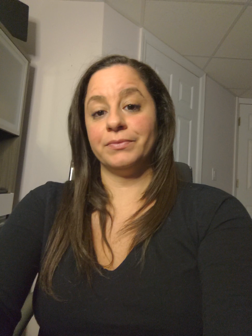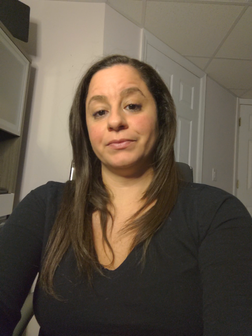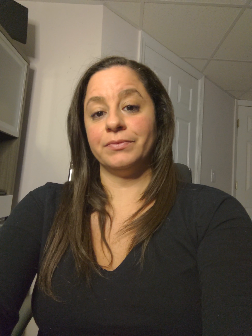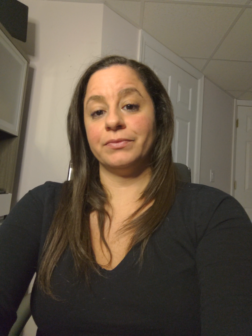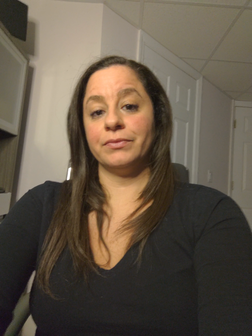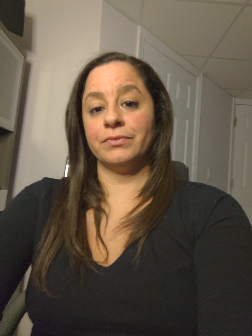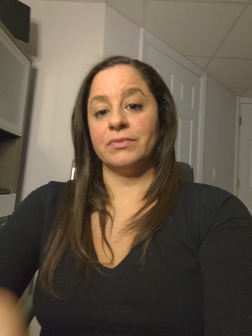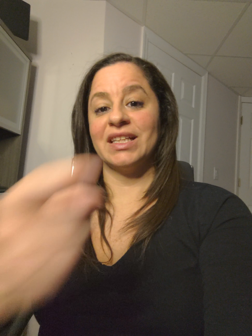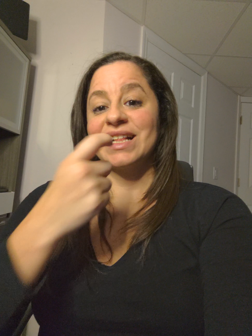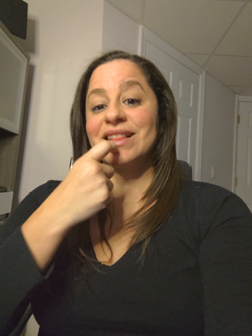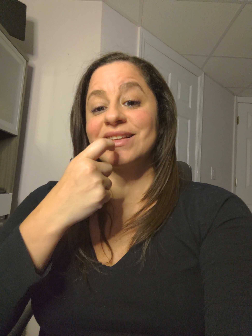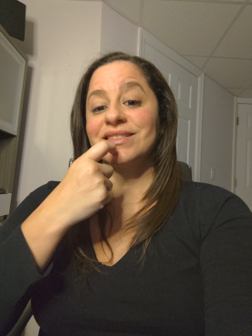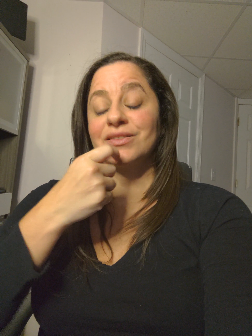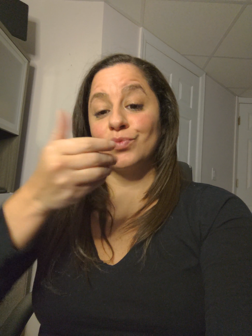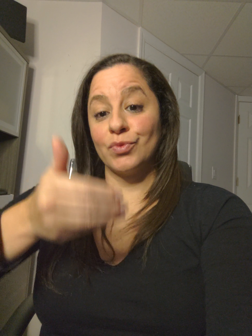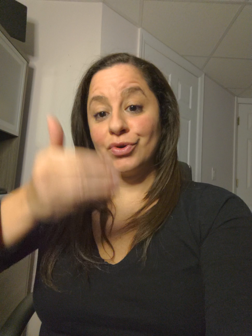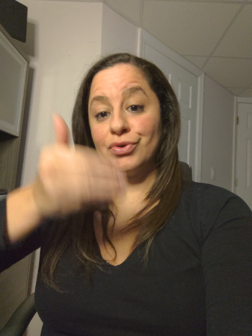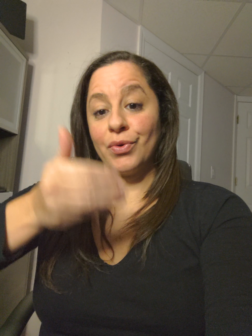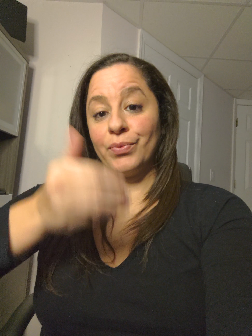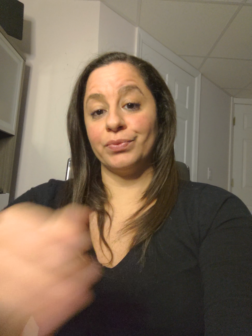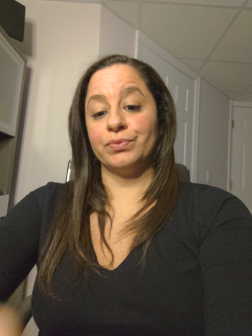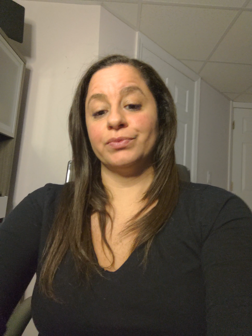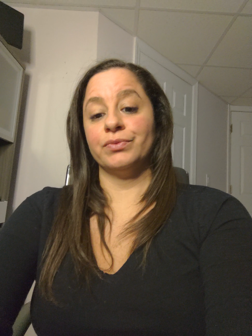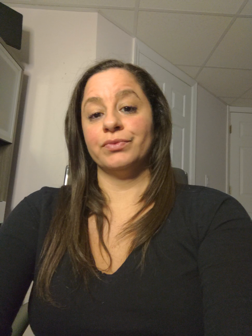window